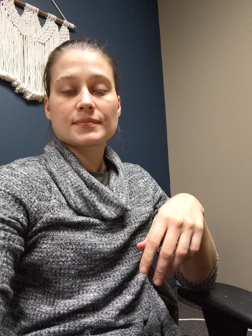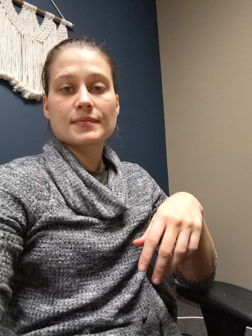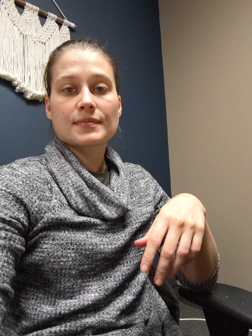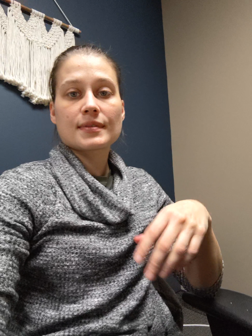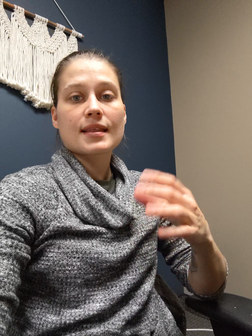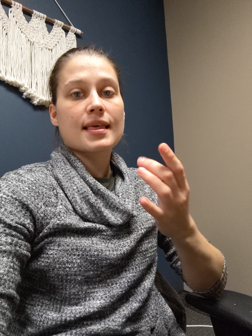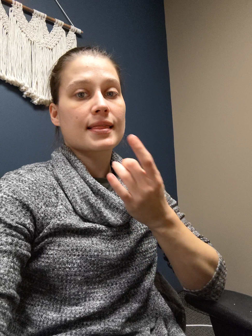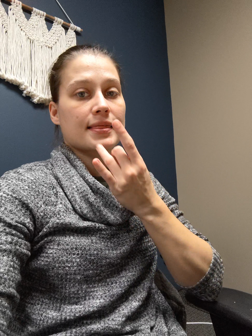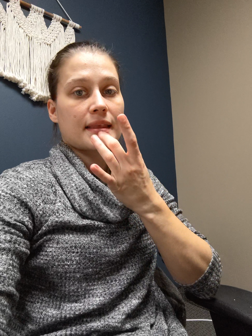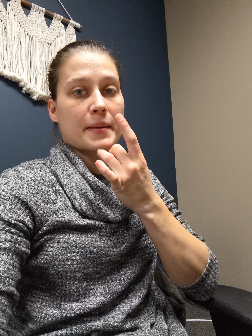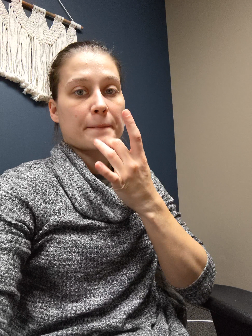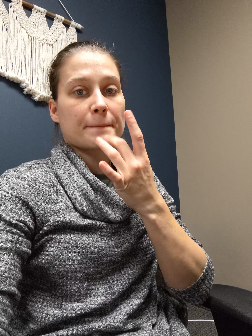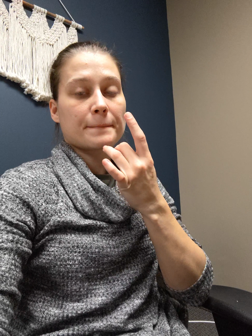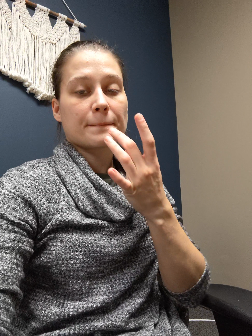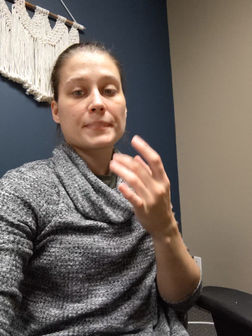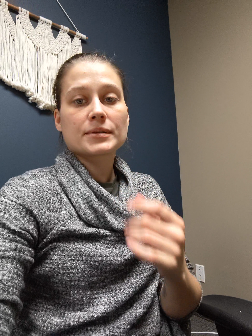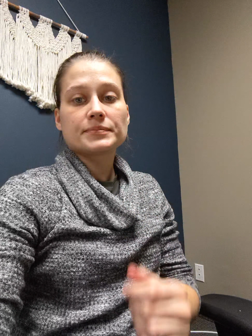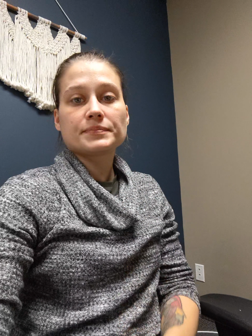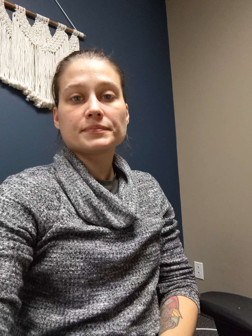lamp